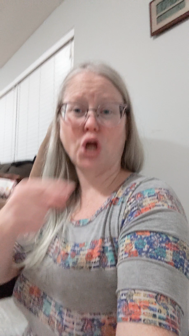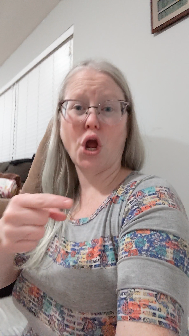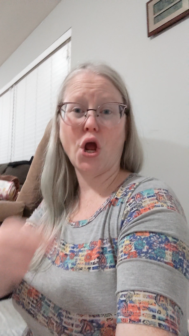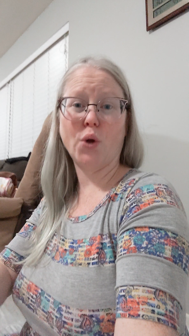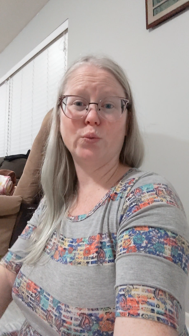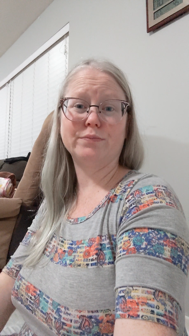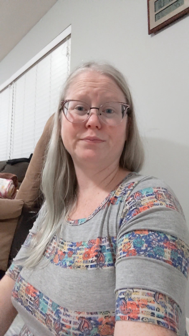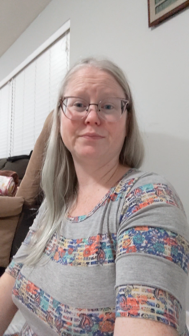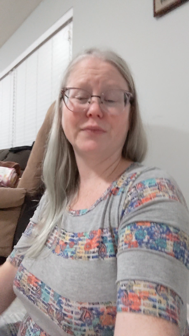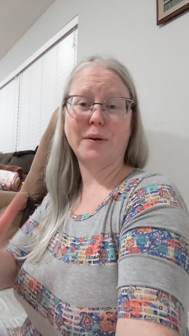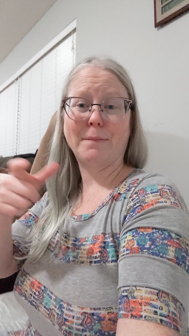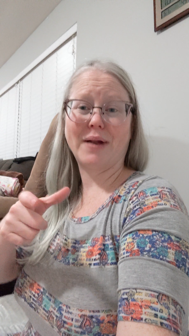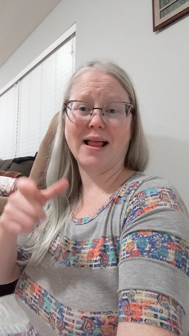plate